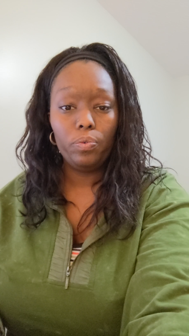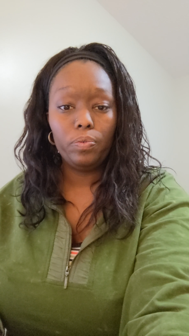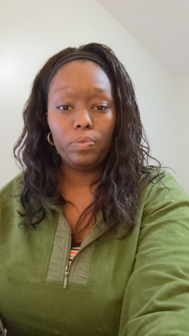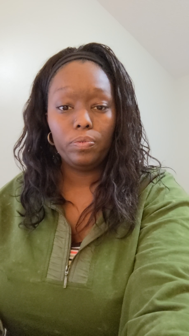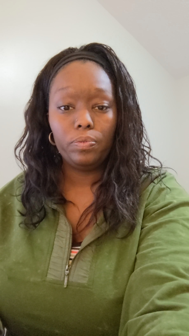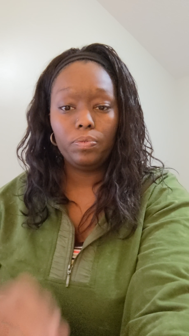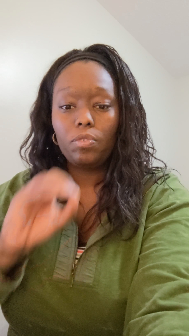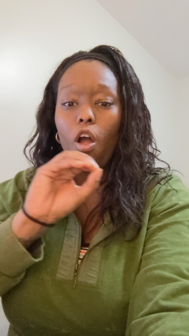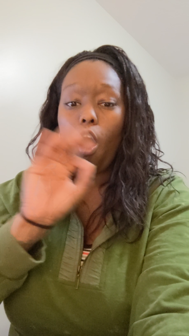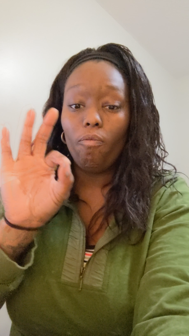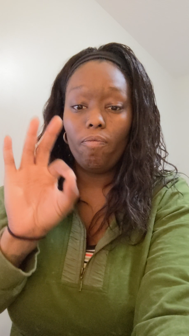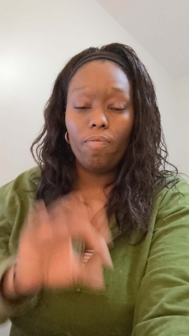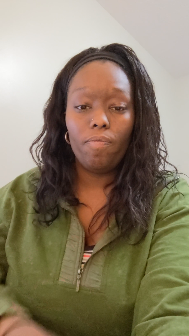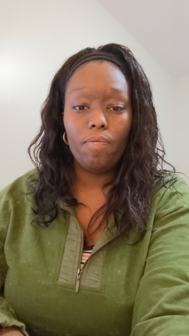off